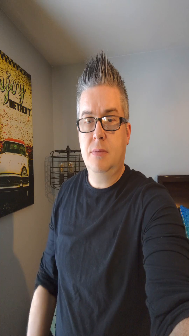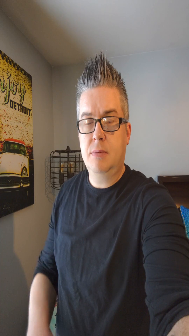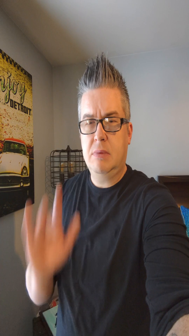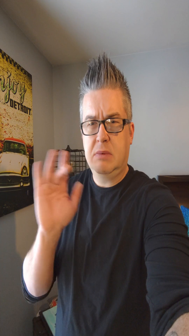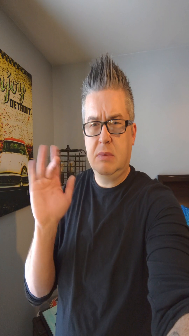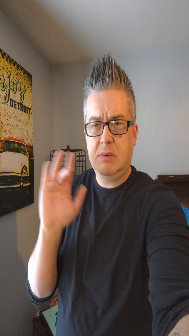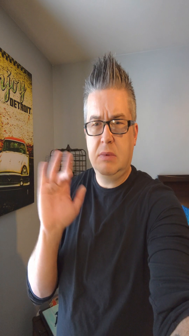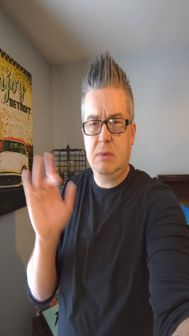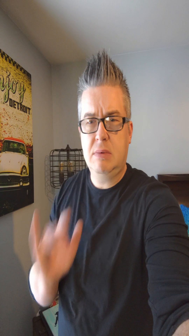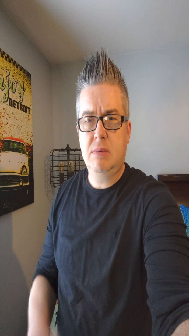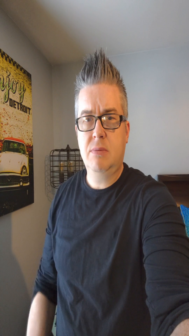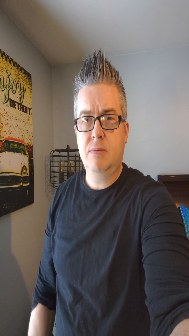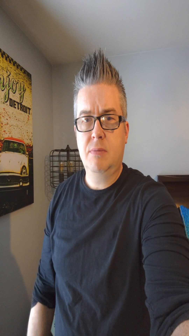yucky